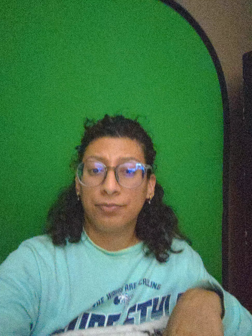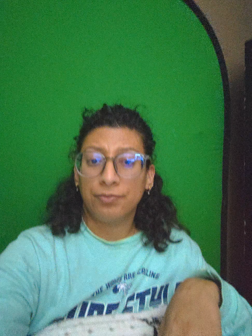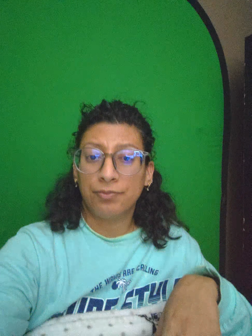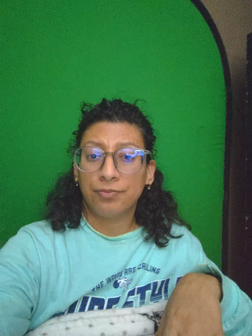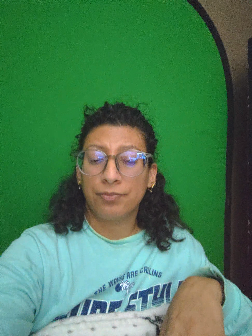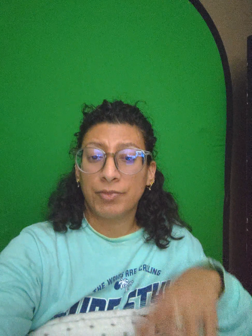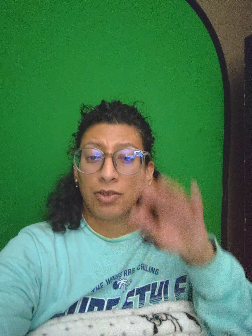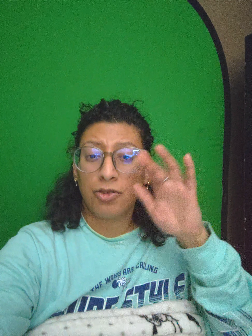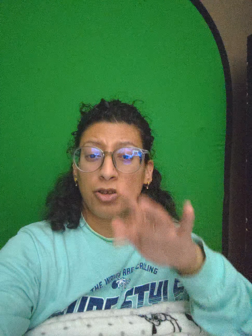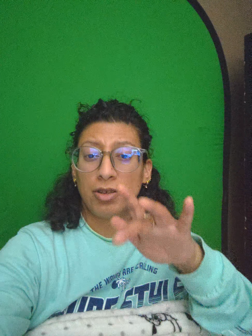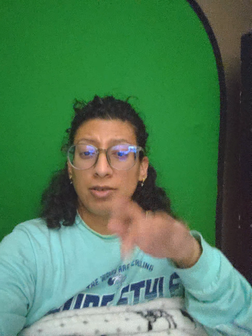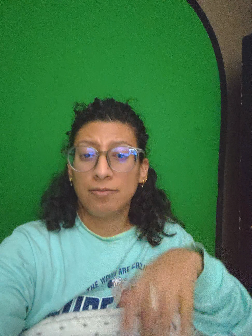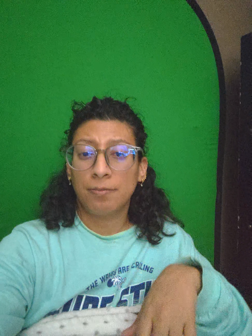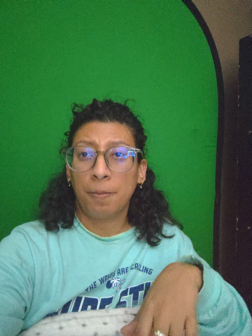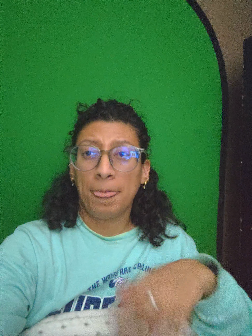touch